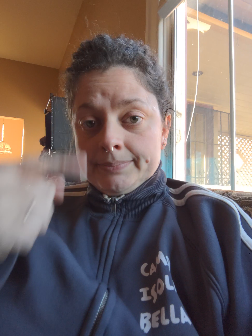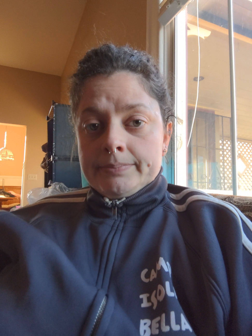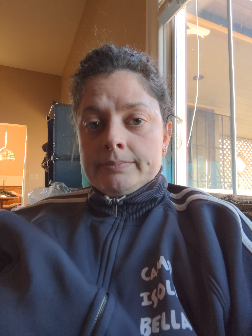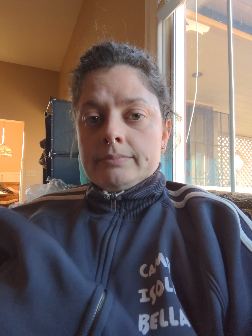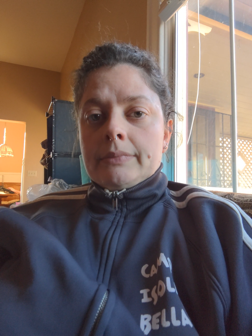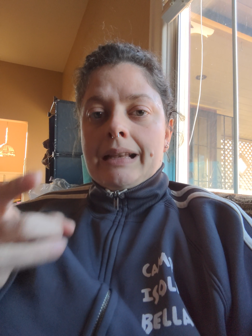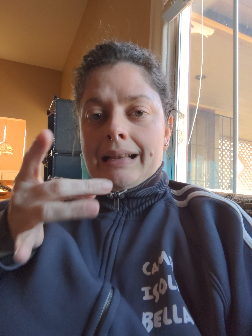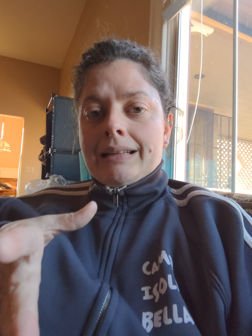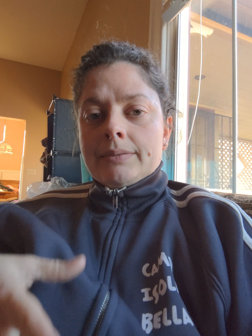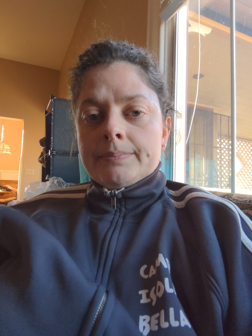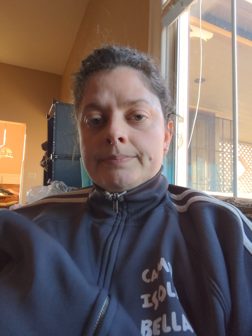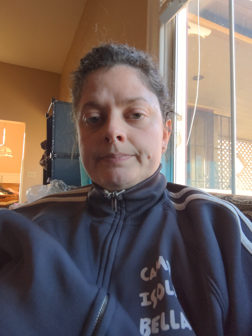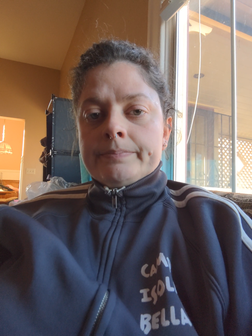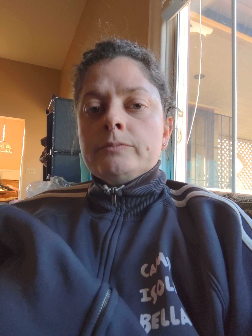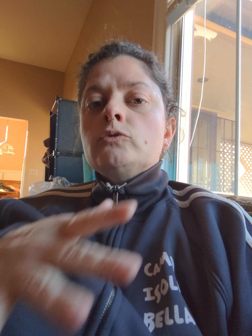hate